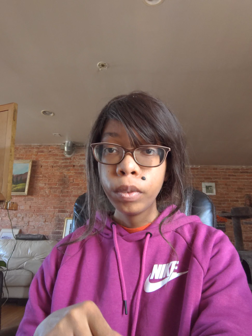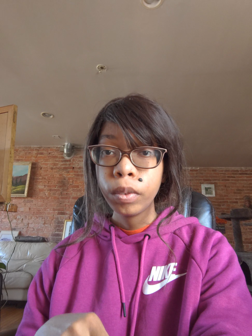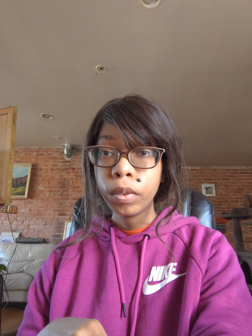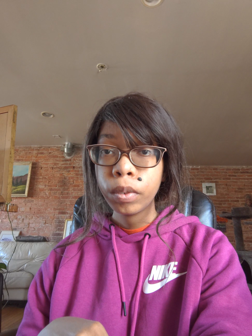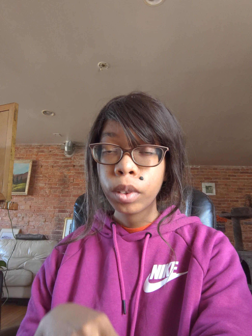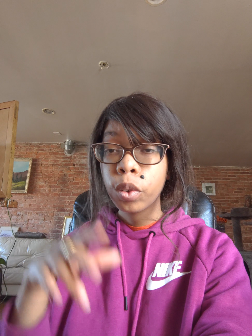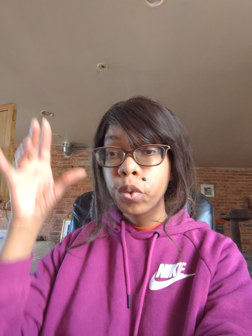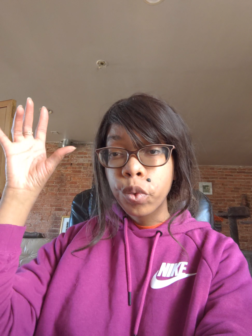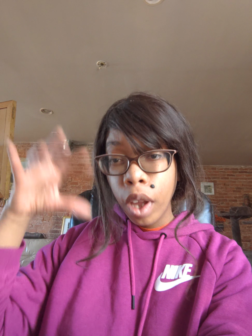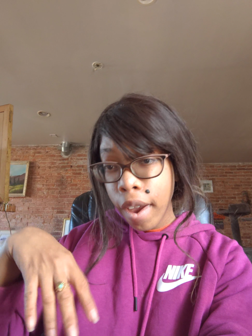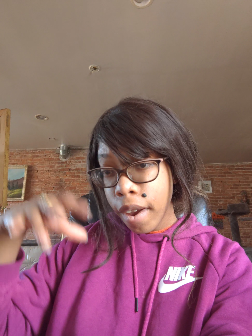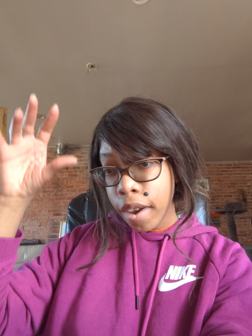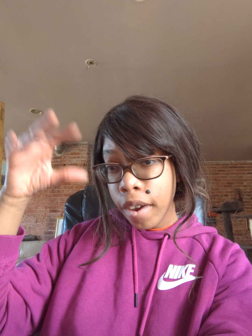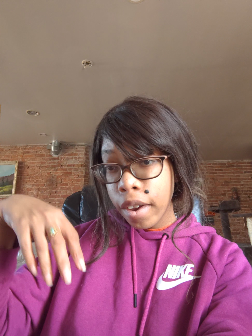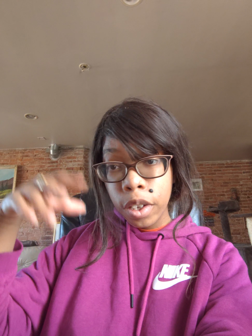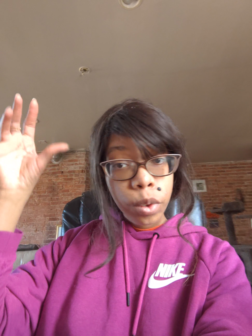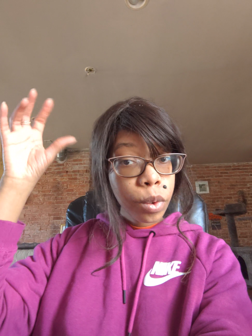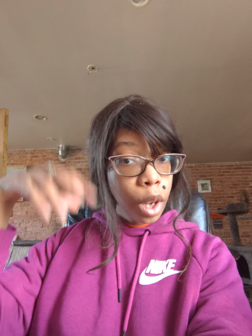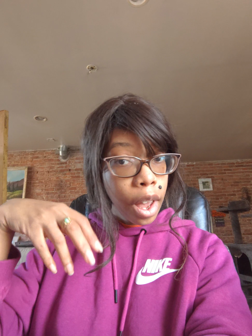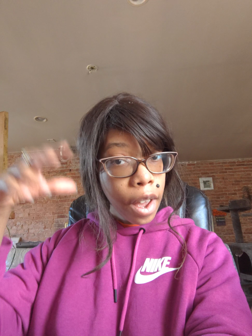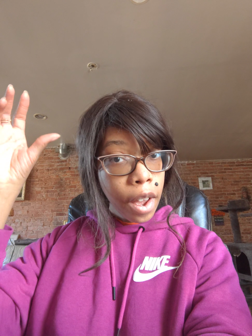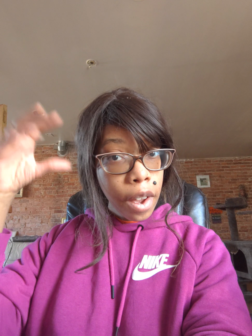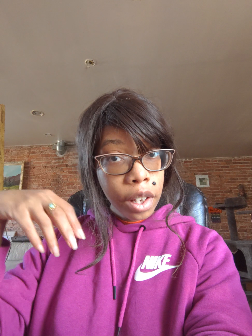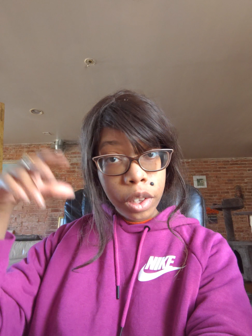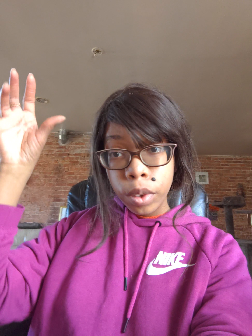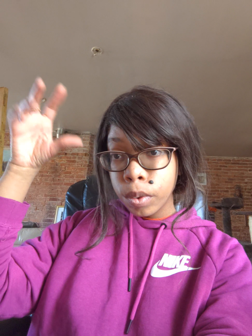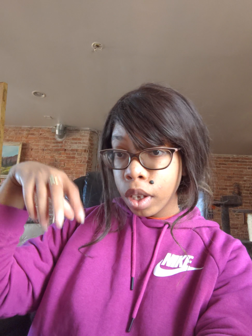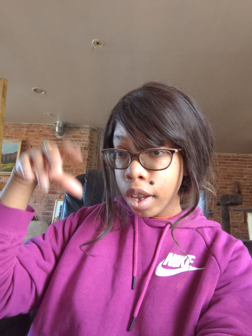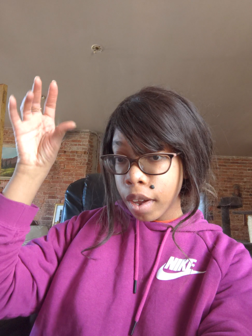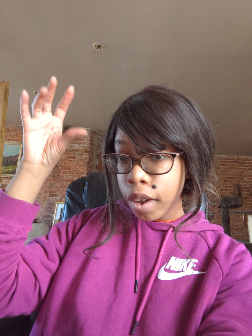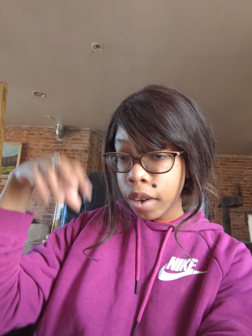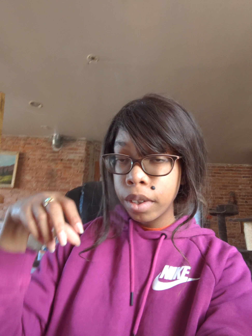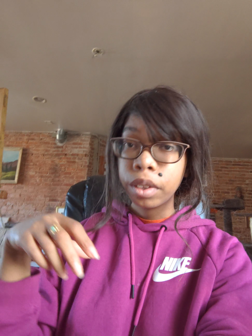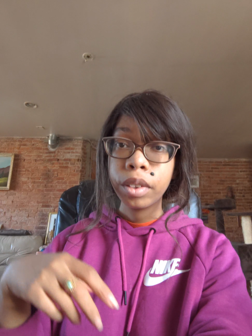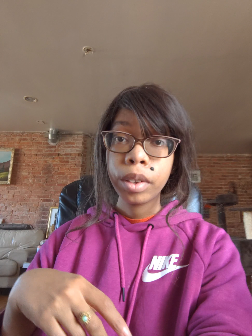rain